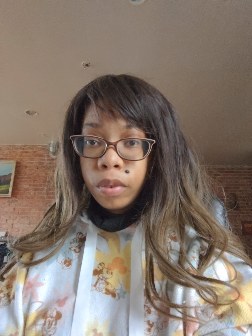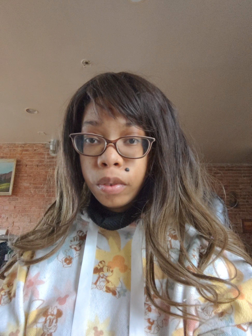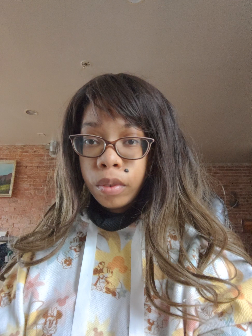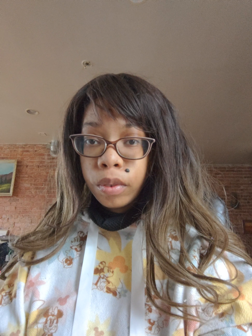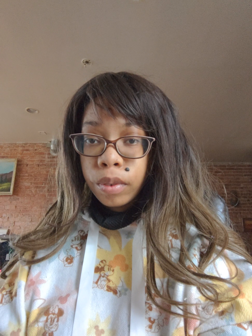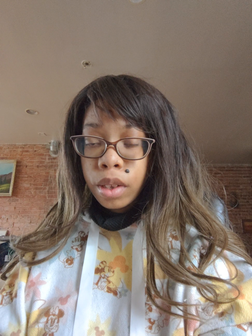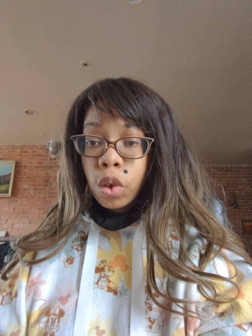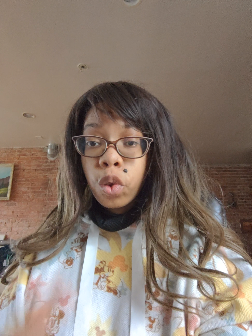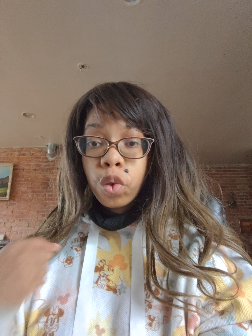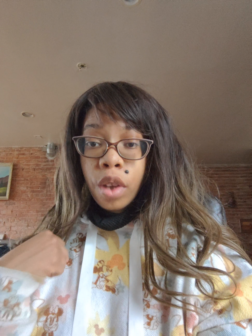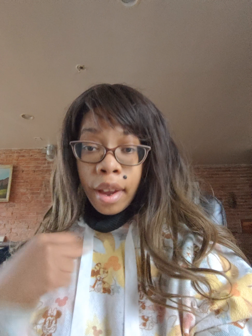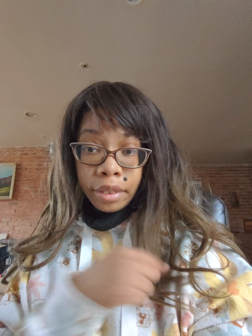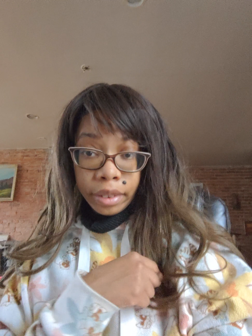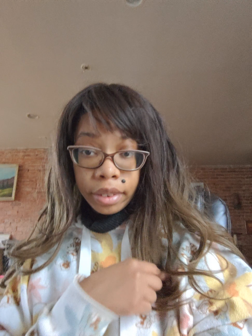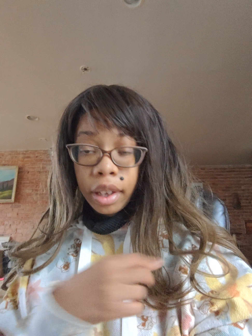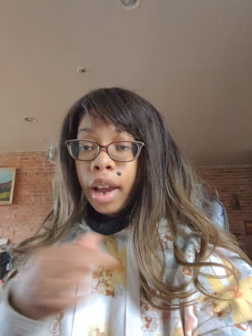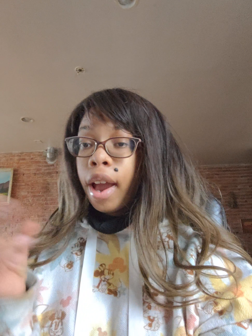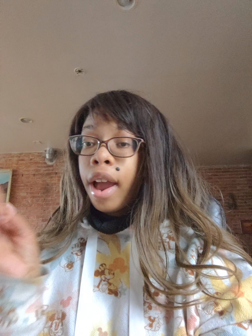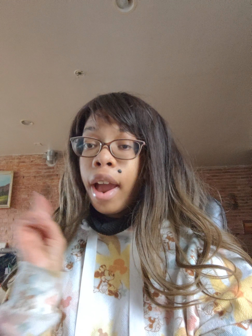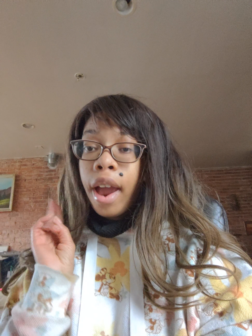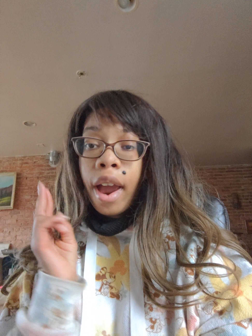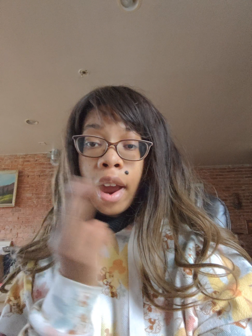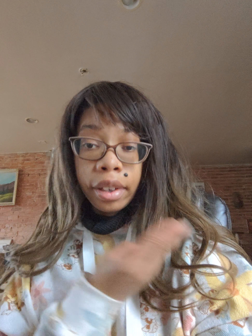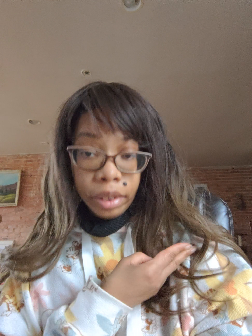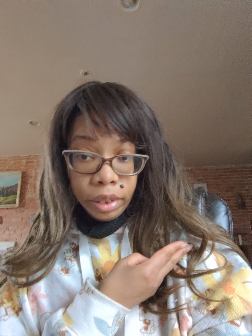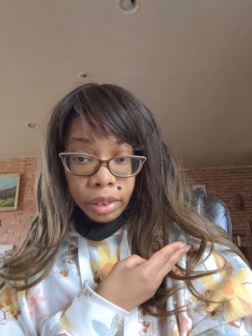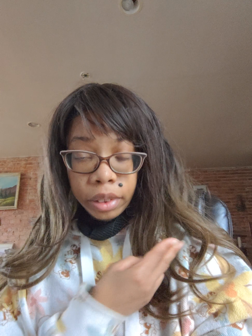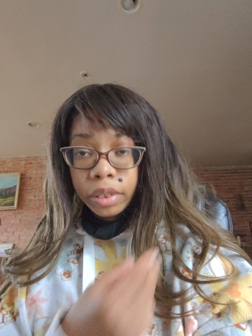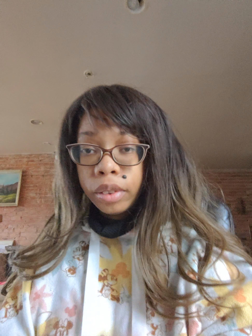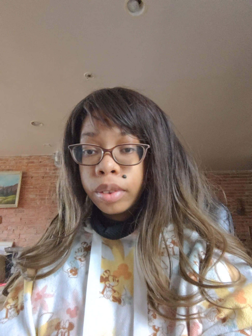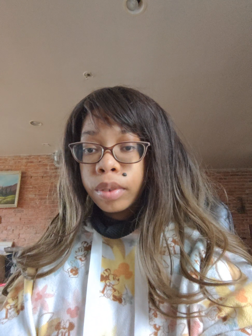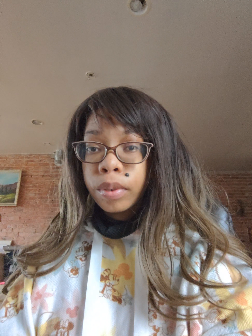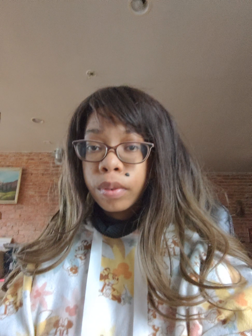we